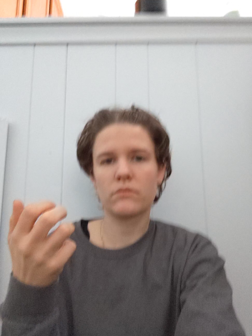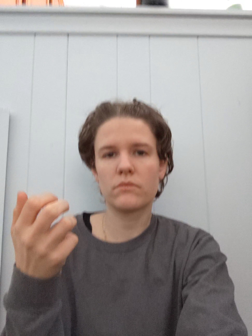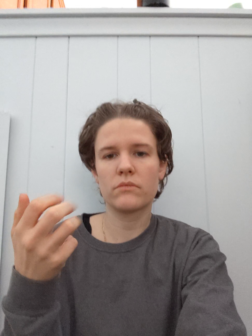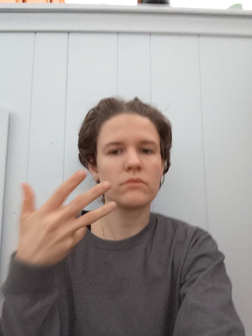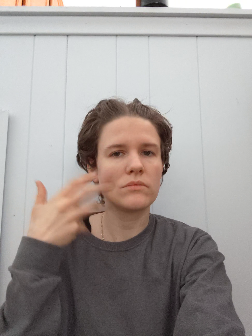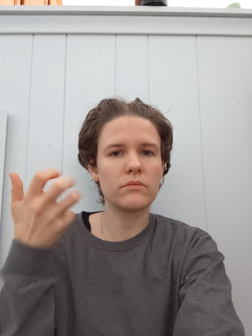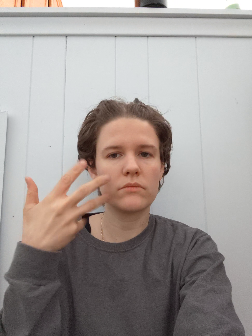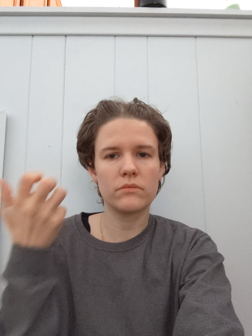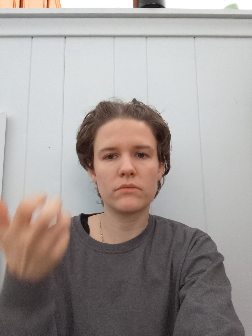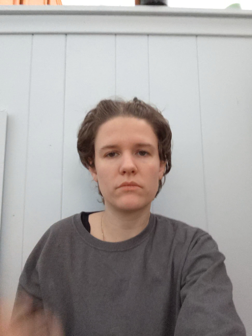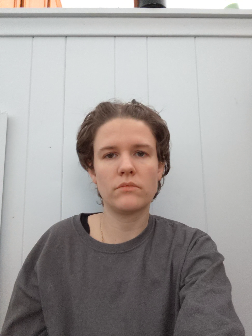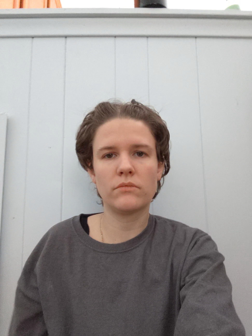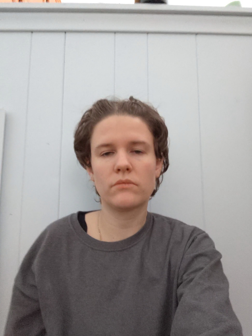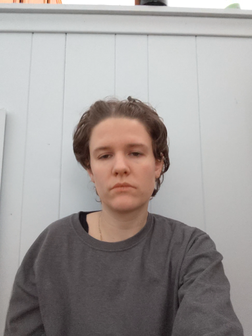tiger